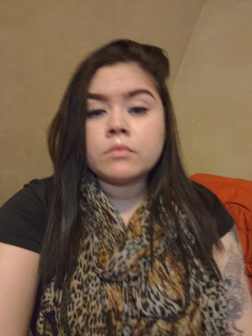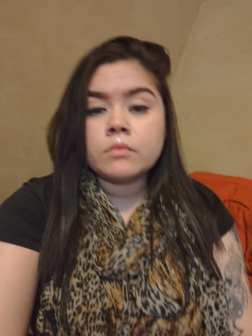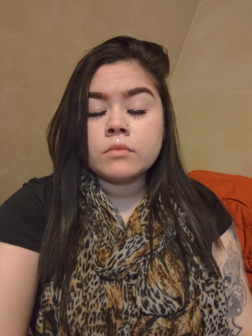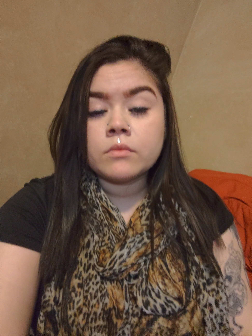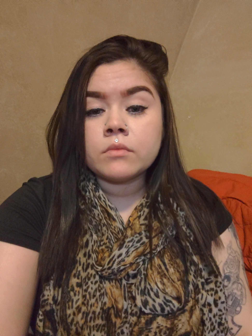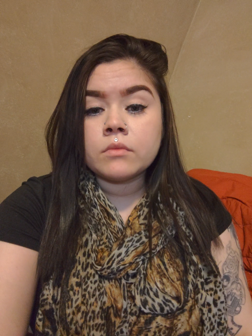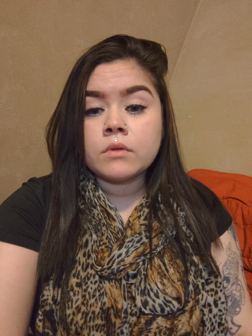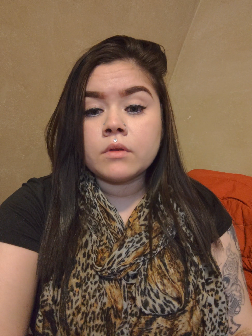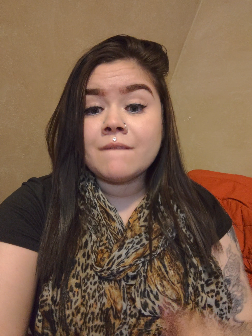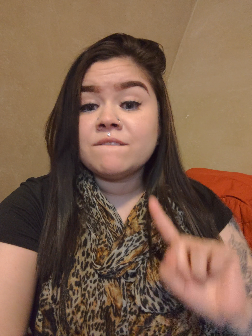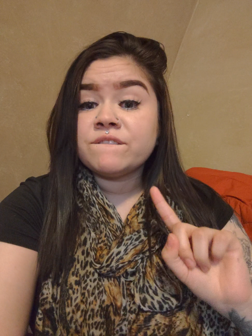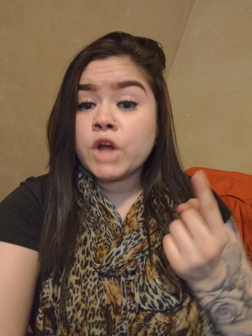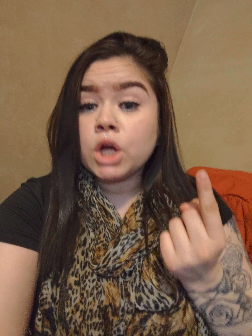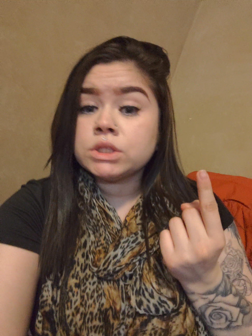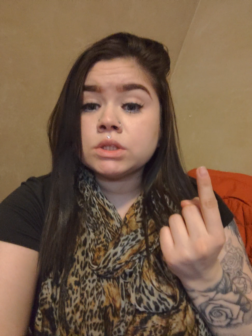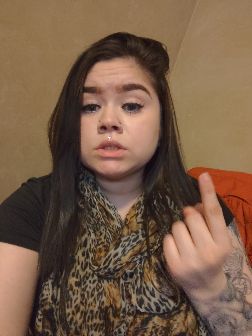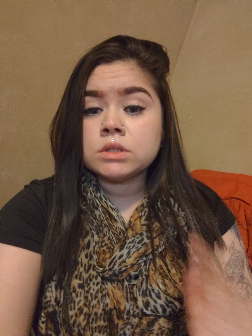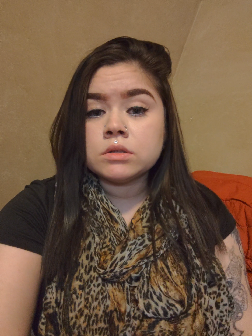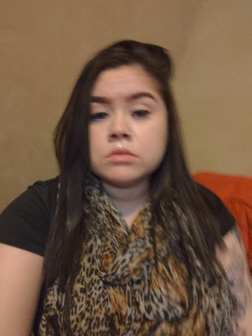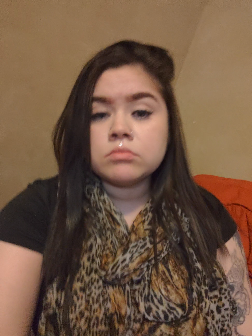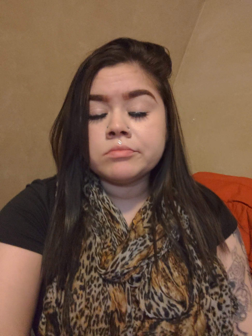first